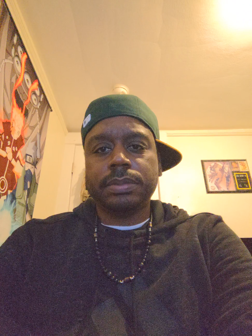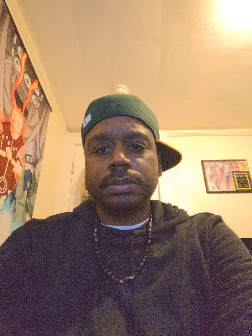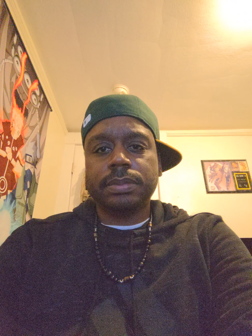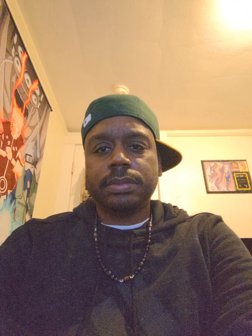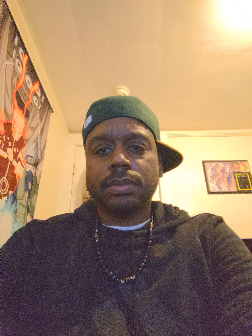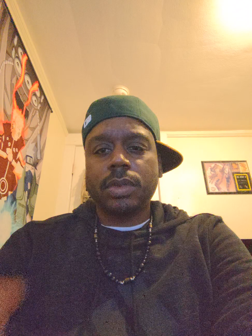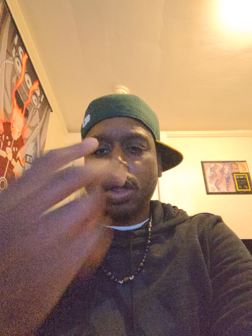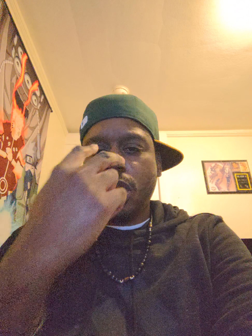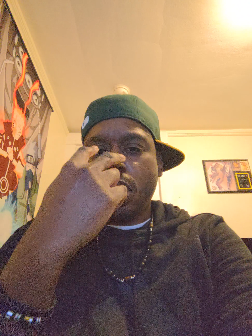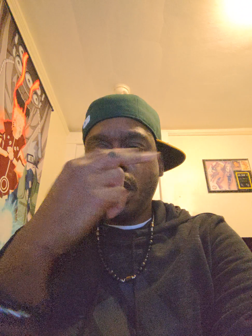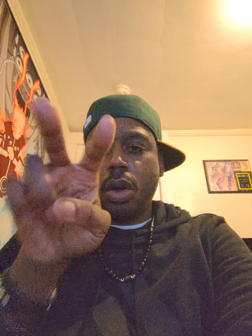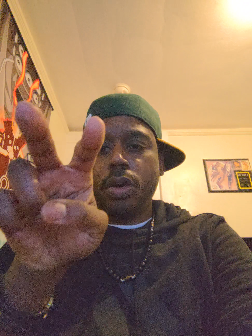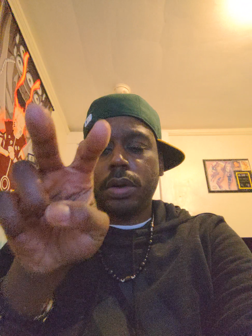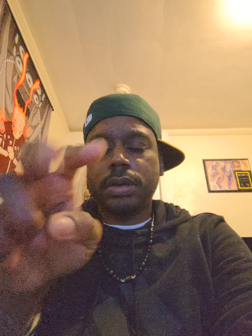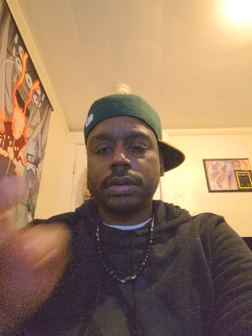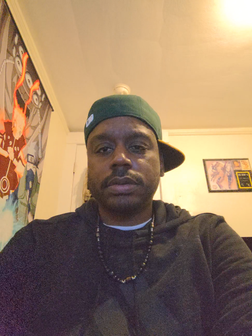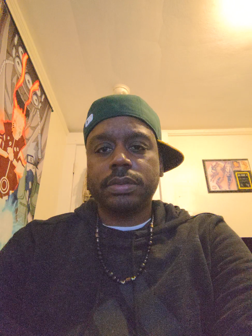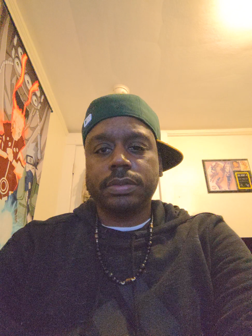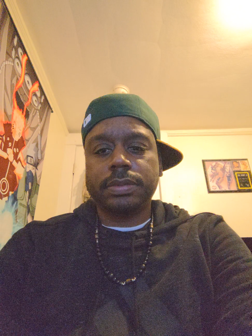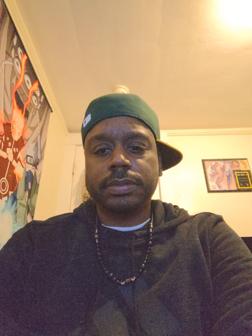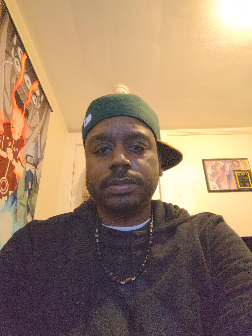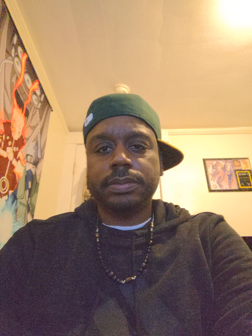look